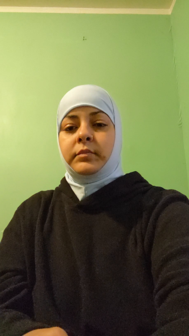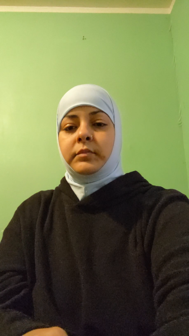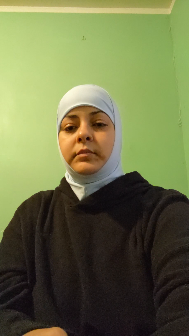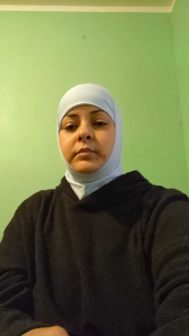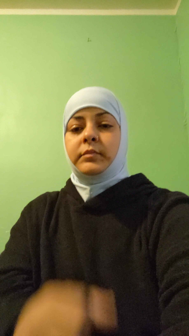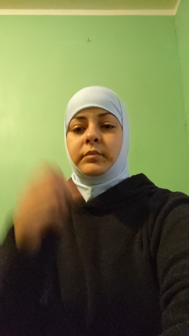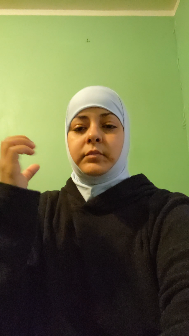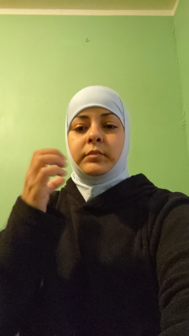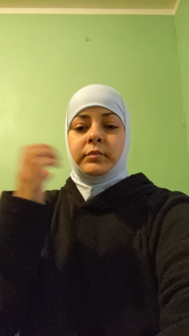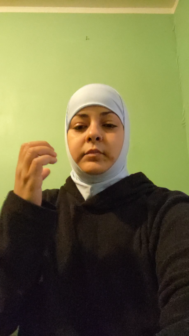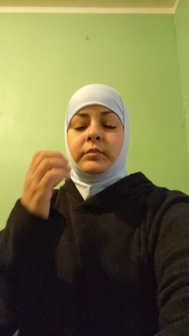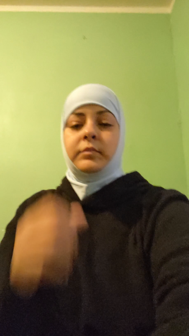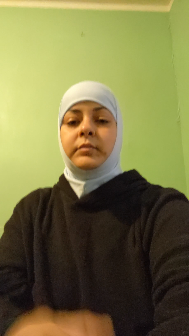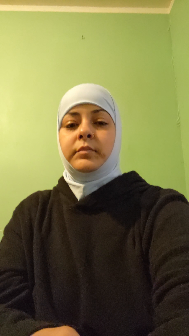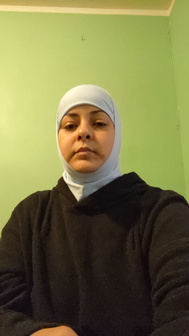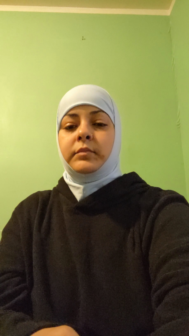shake